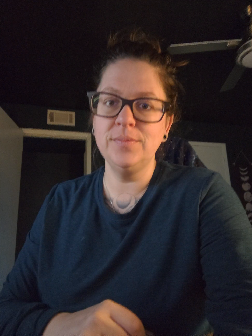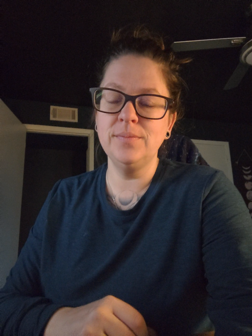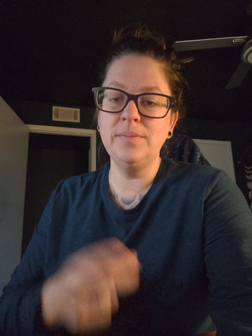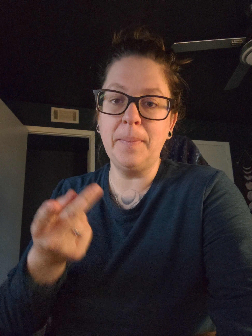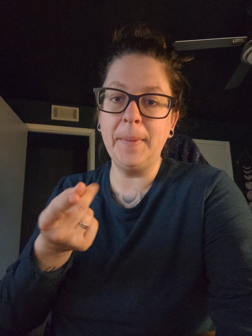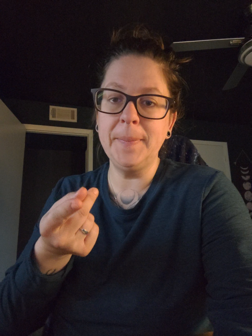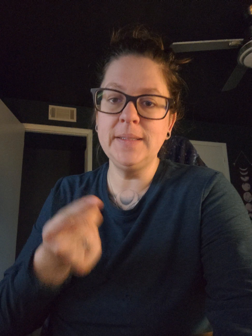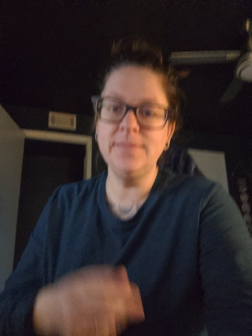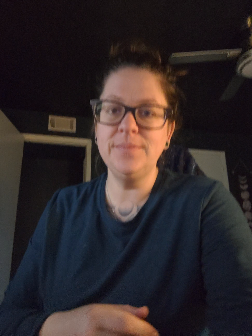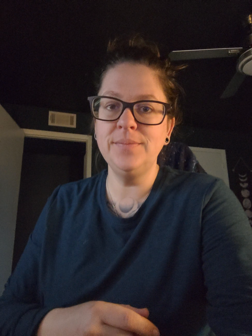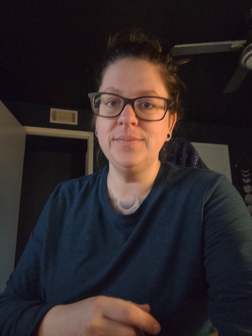puppy